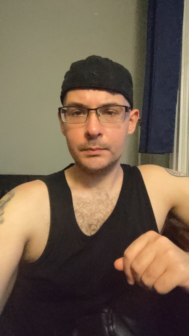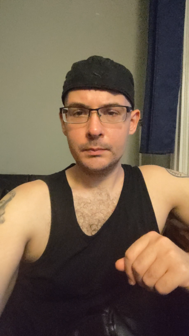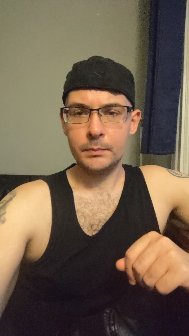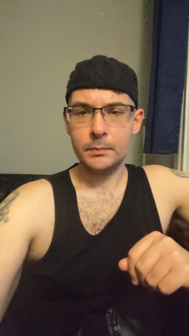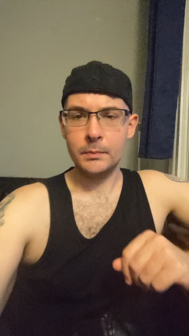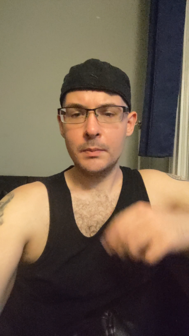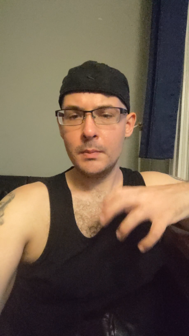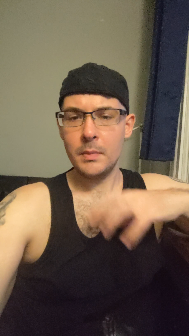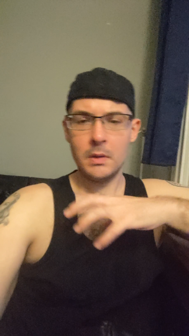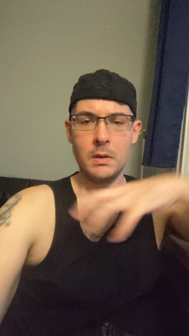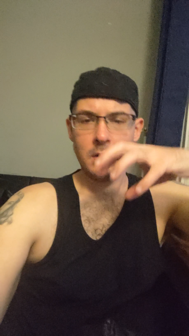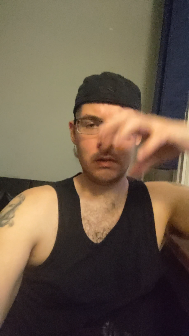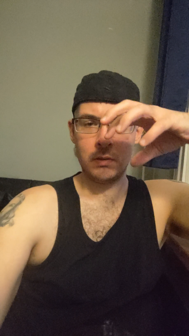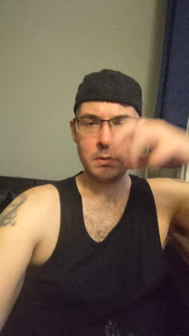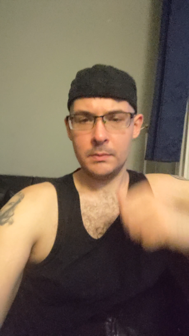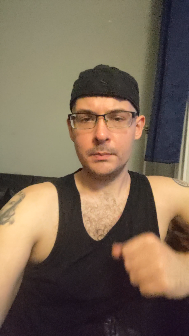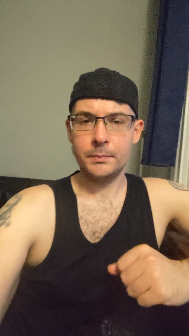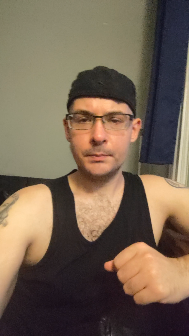block